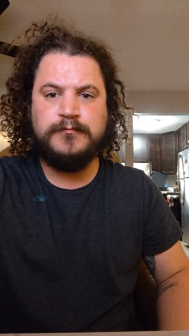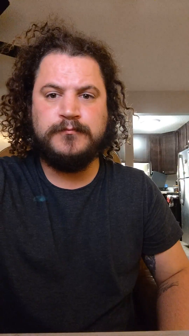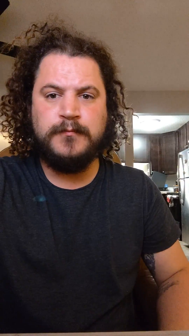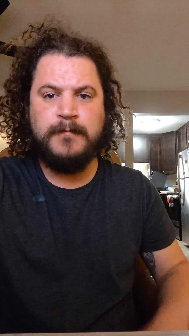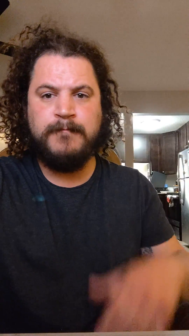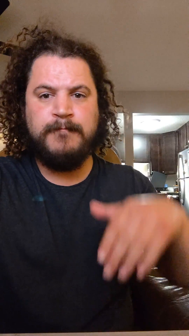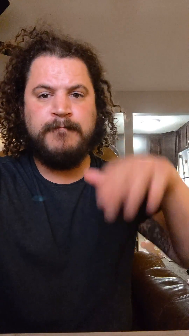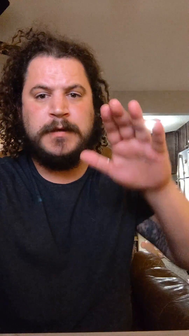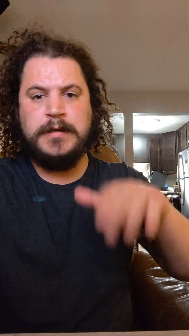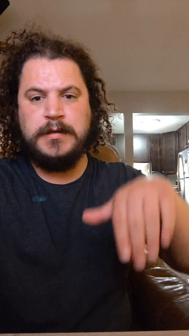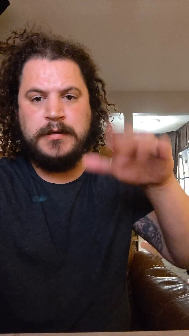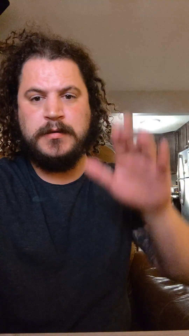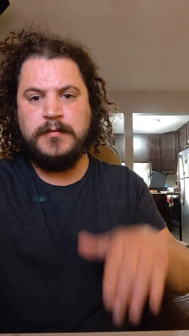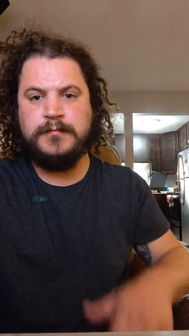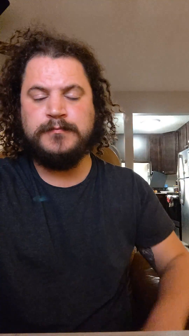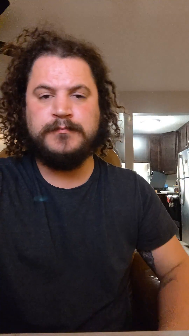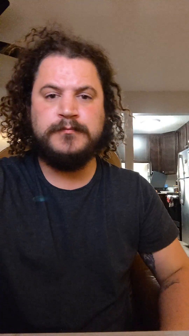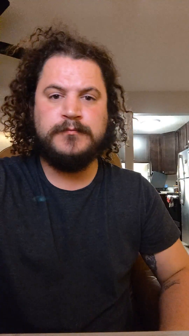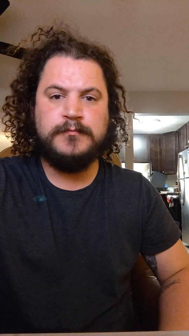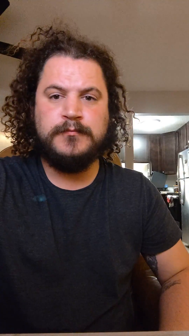paint